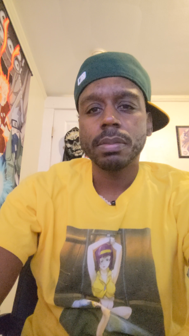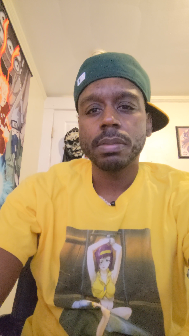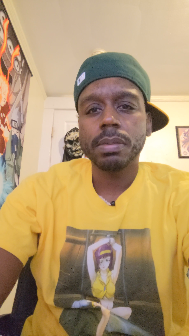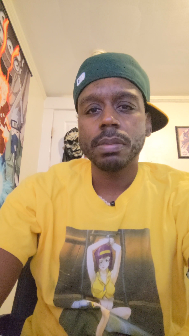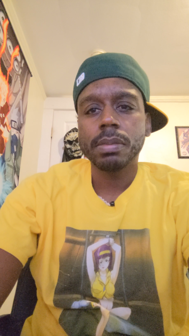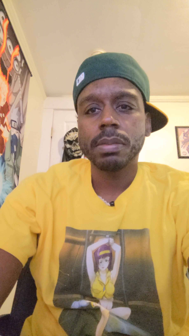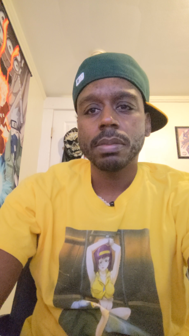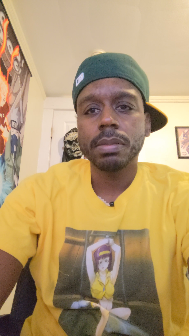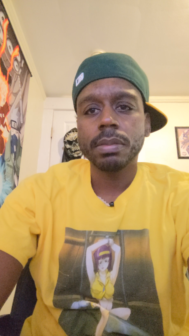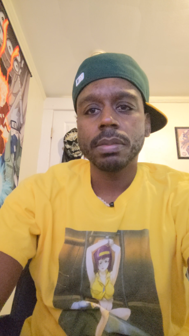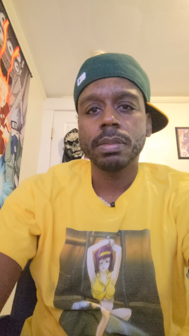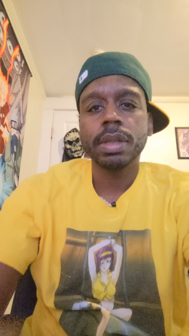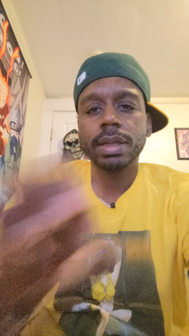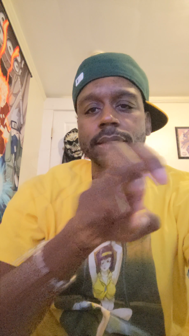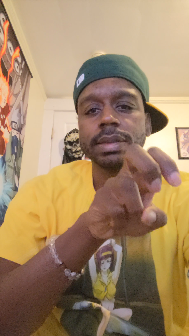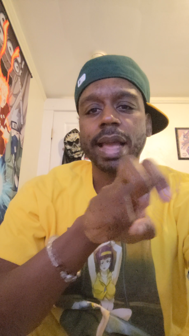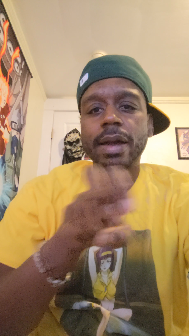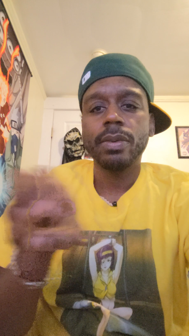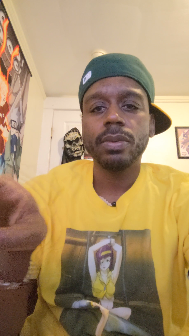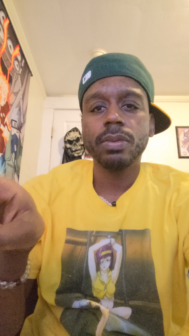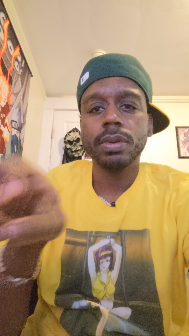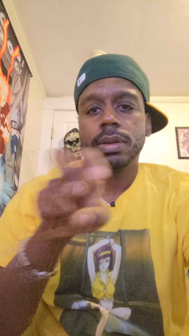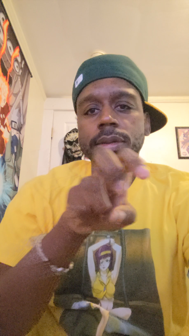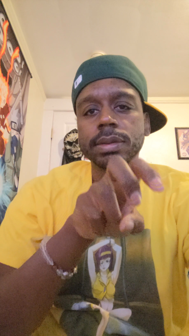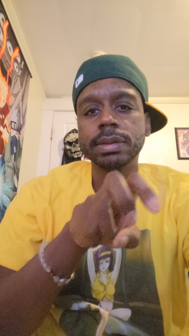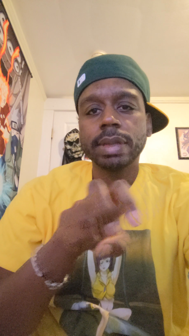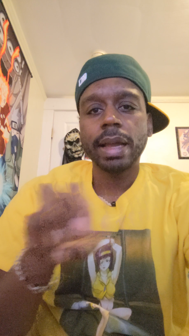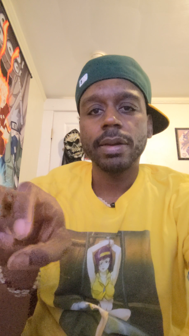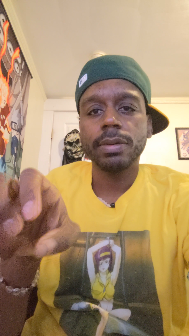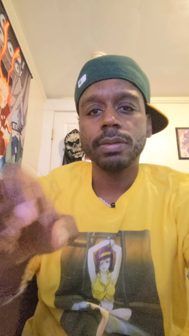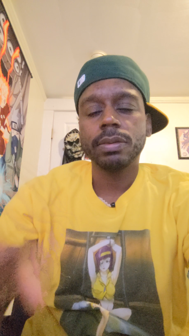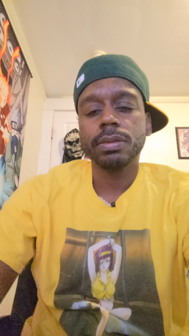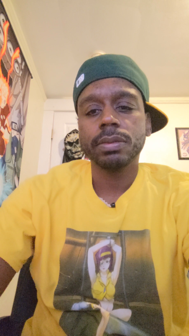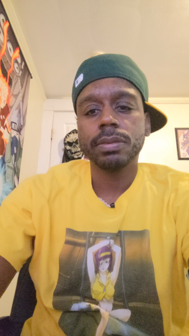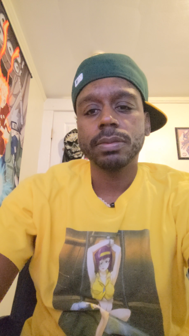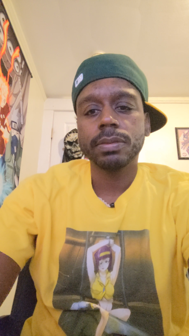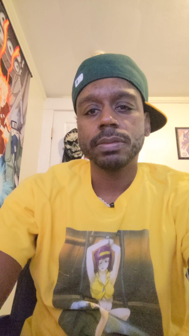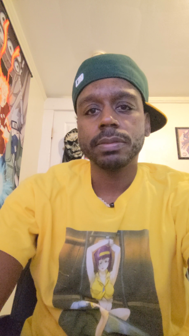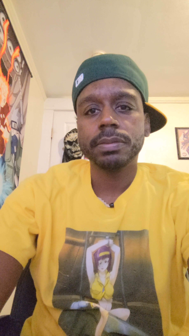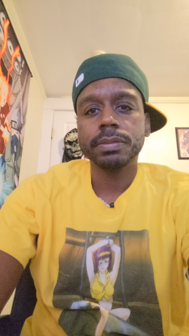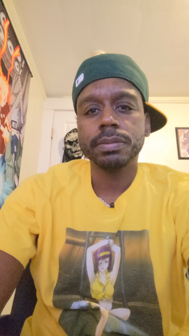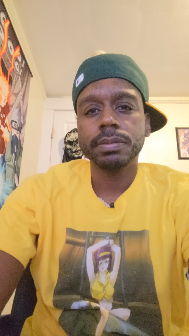couch